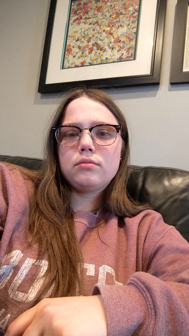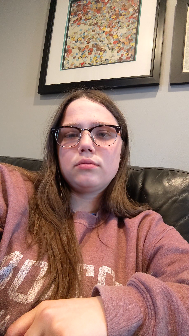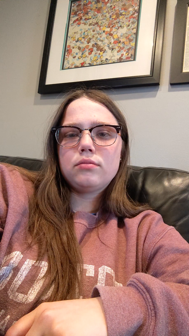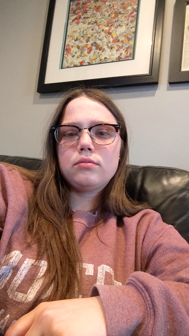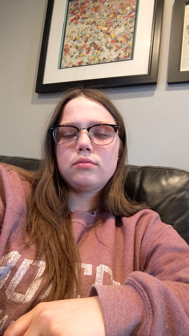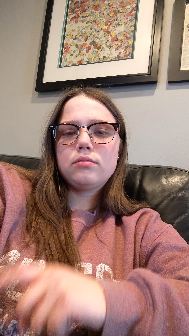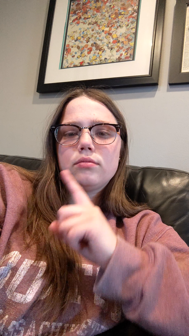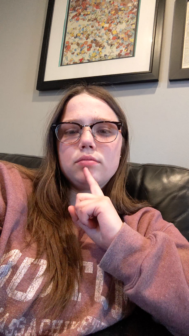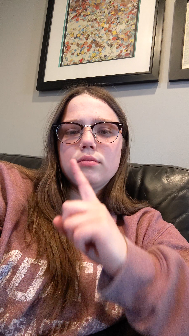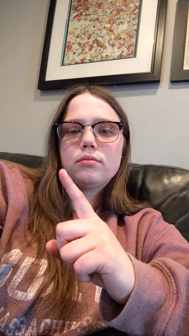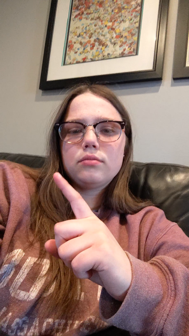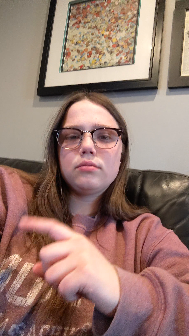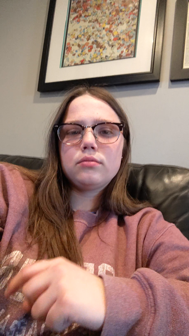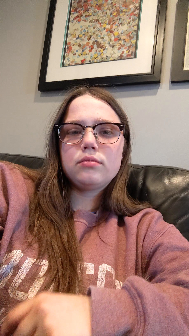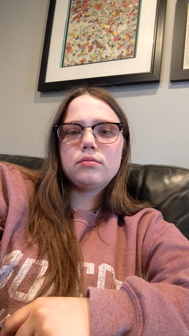is